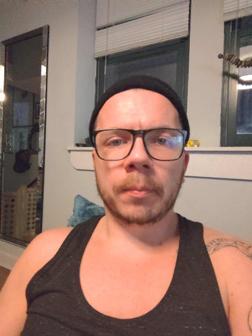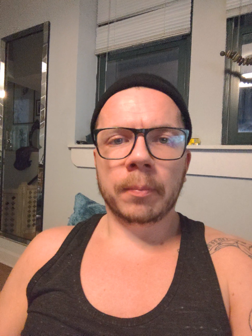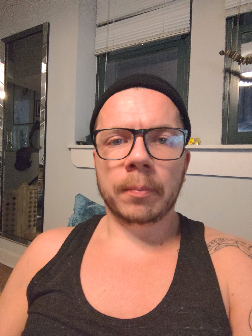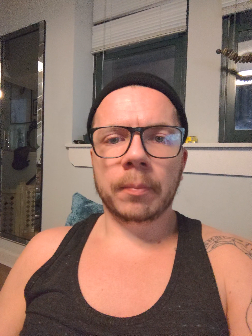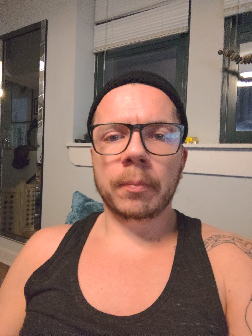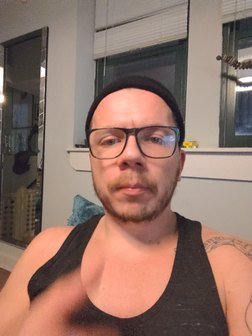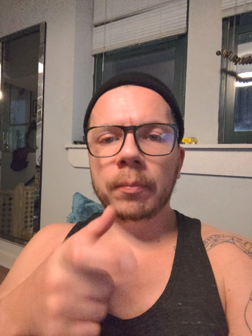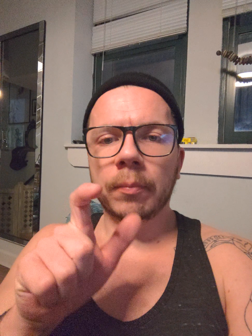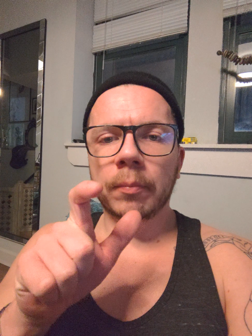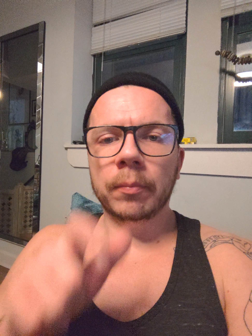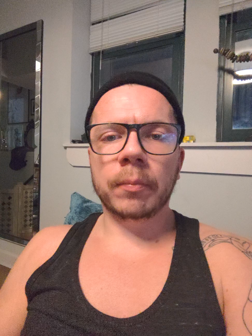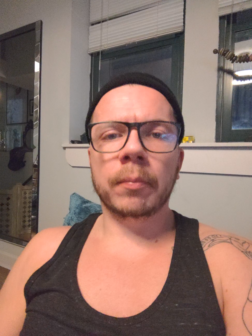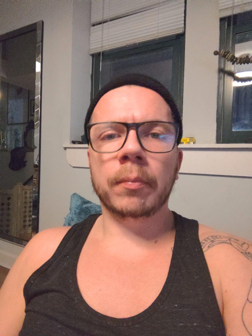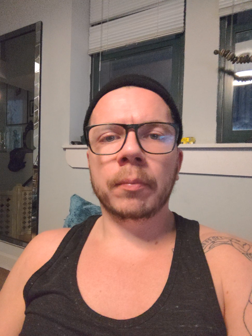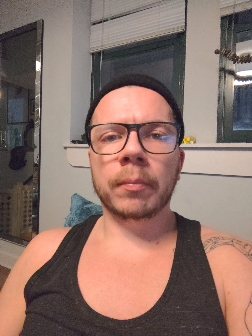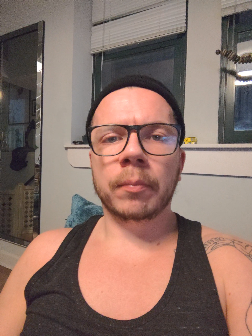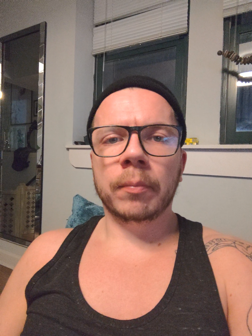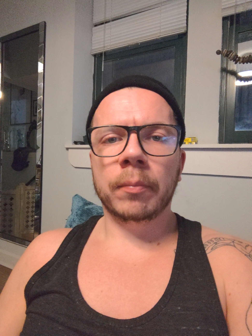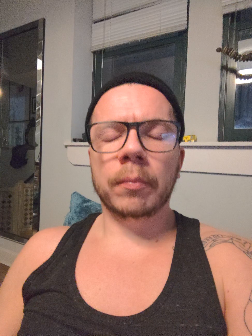drink